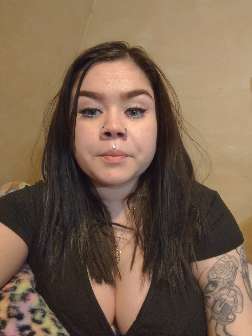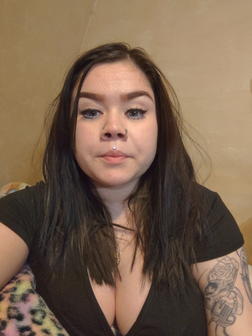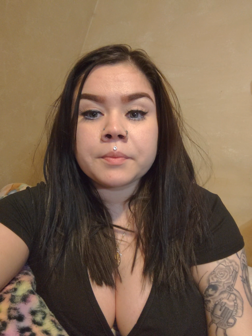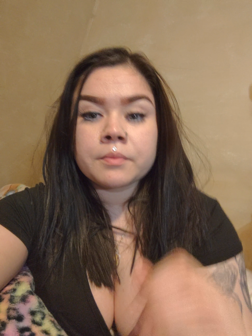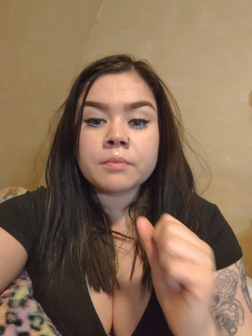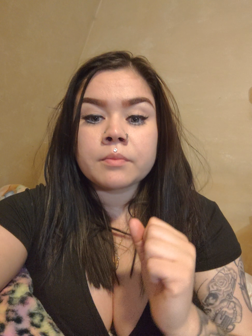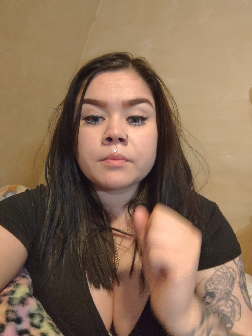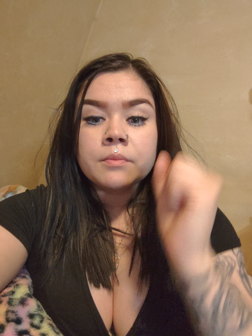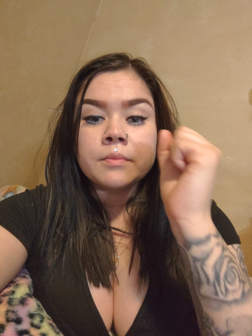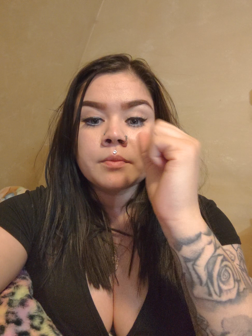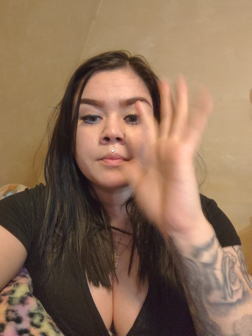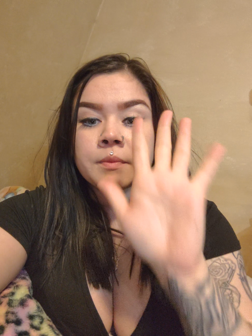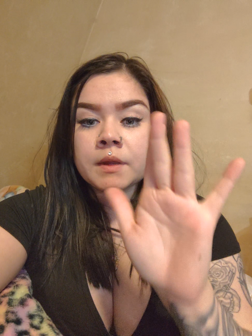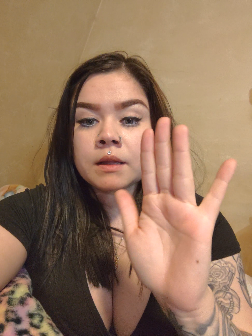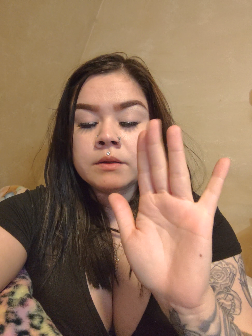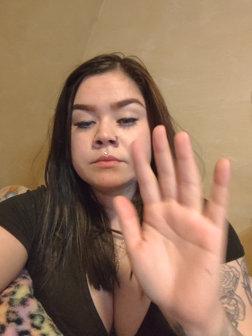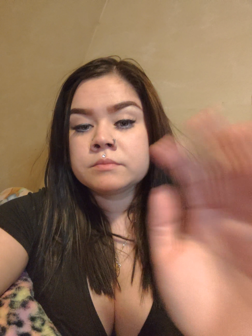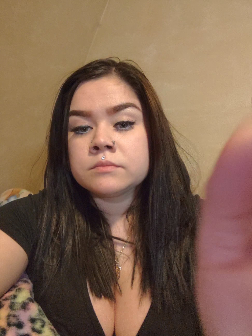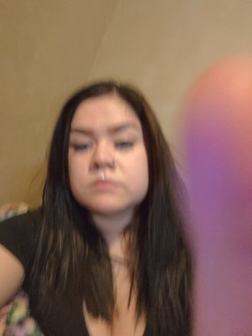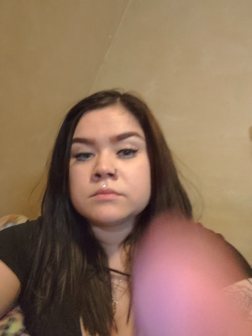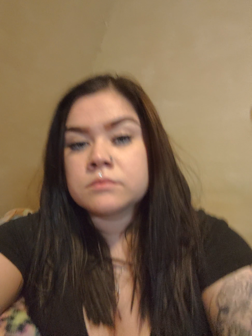mitten